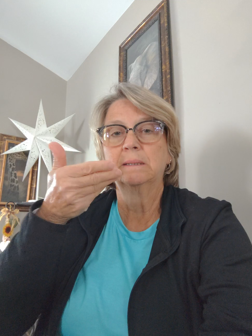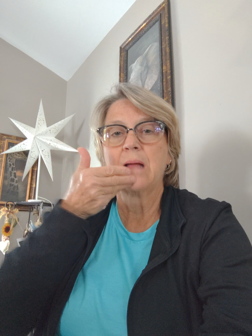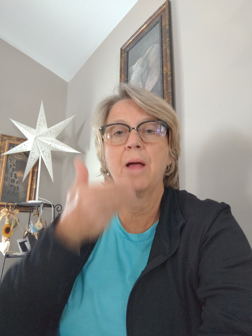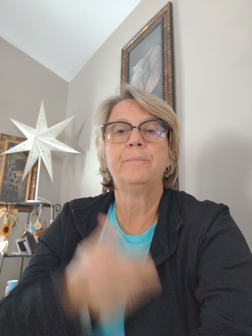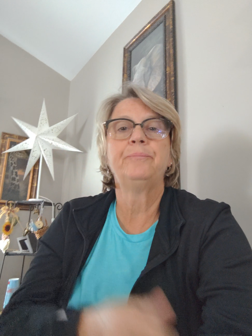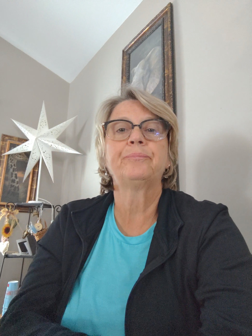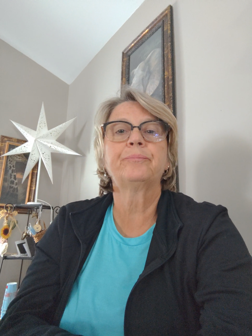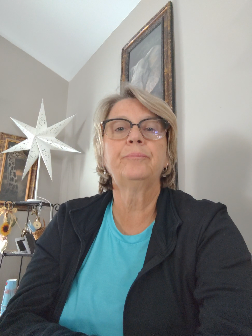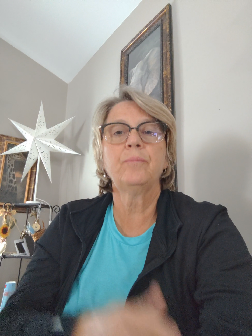pizza